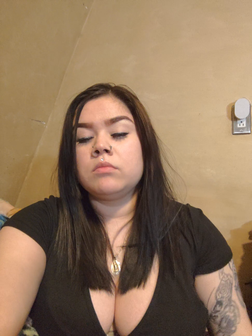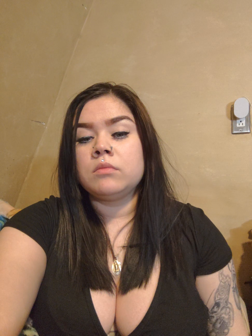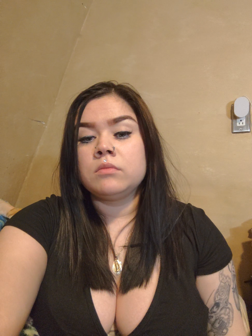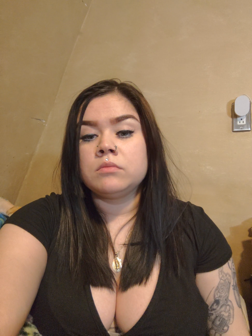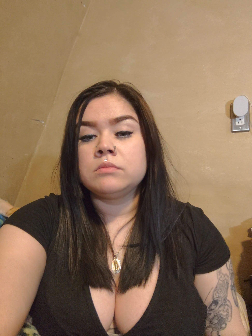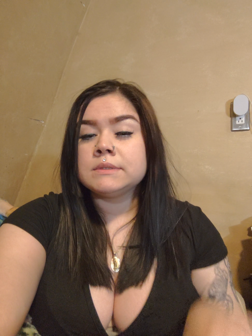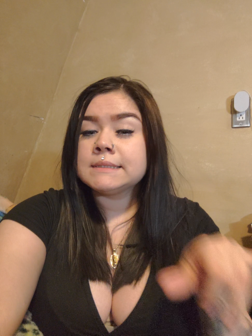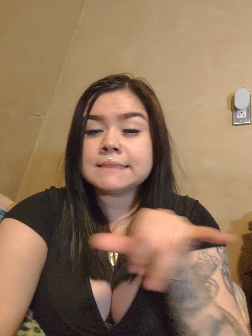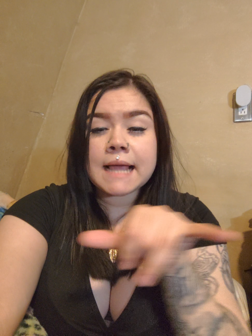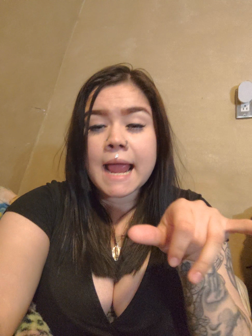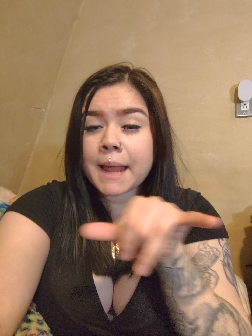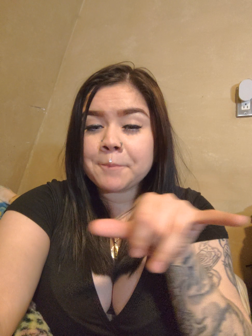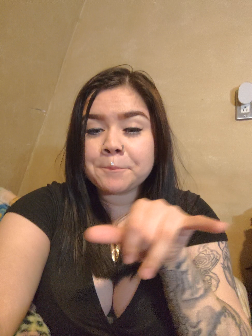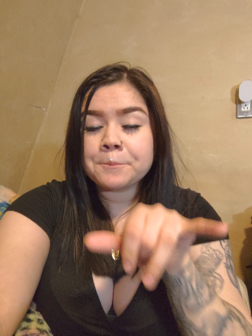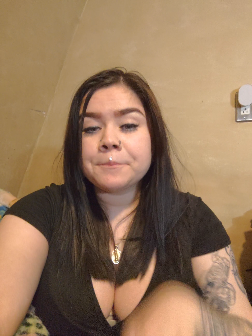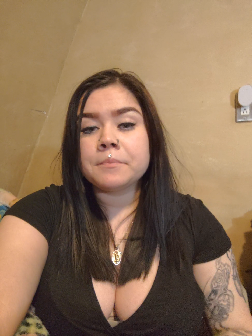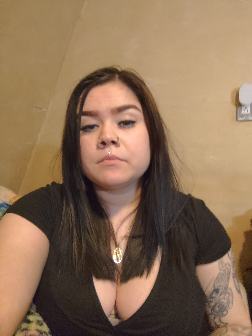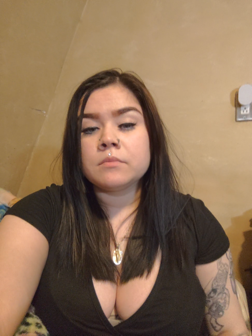same